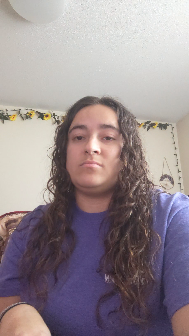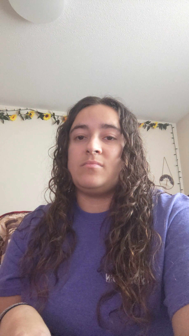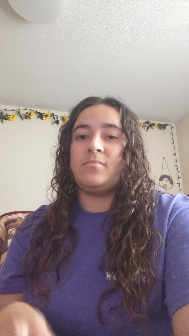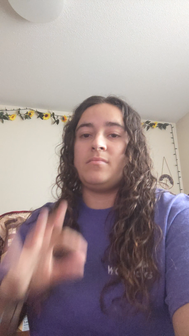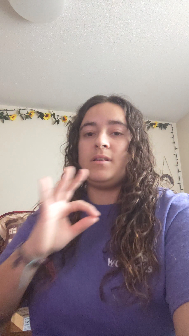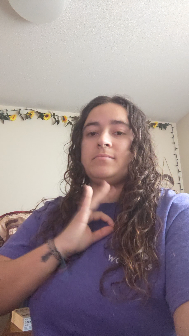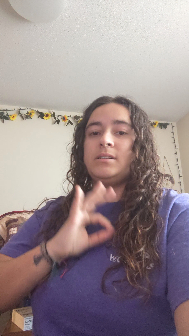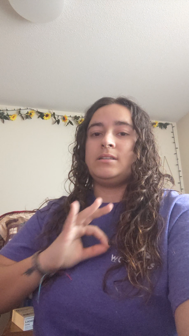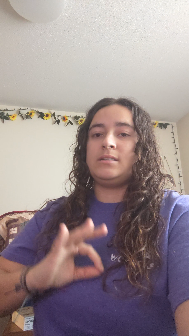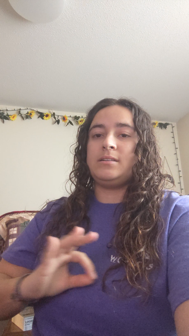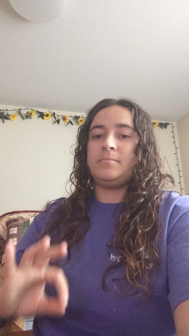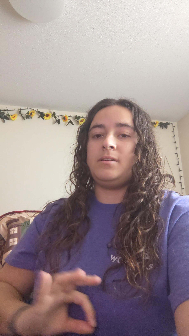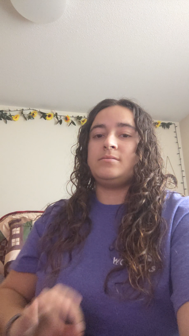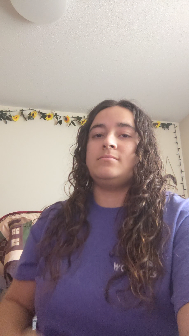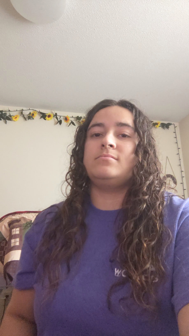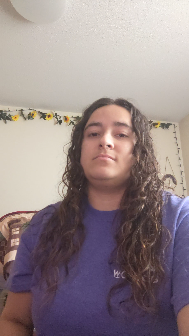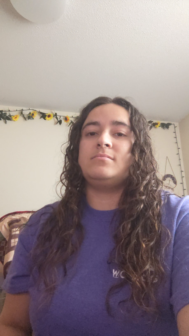button